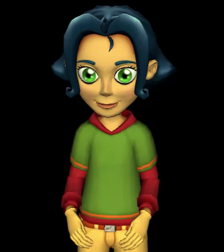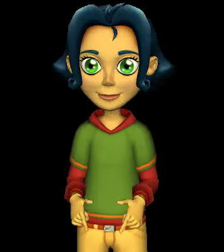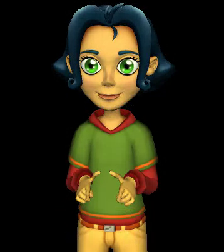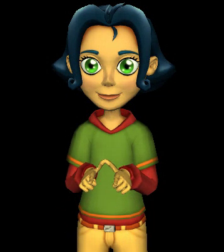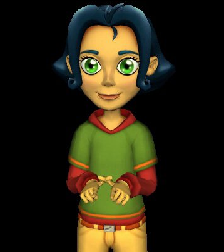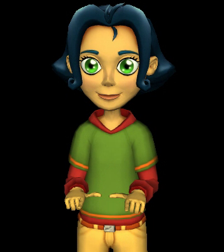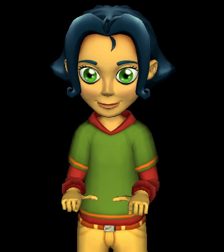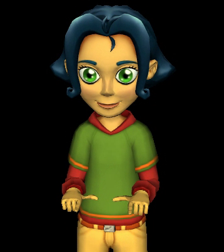لغة